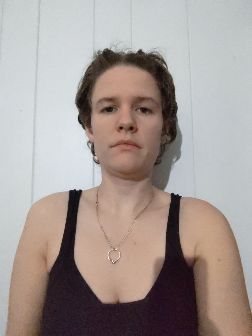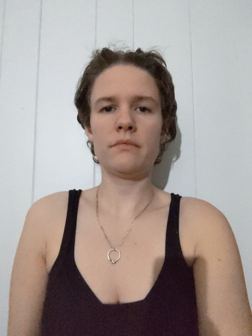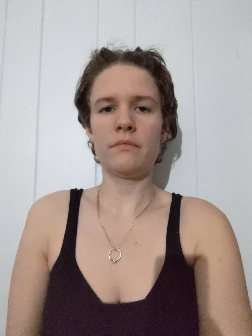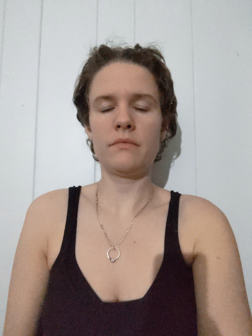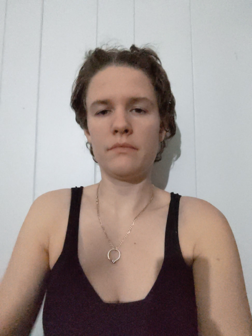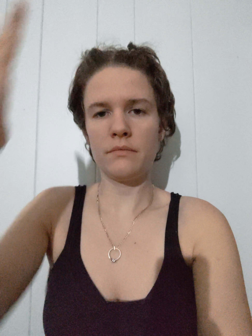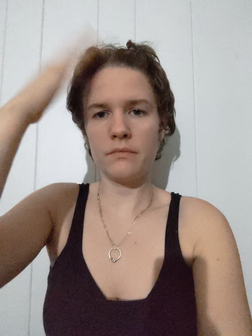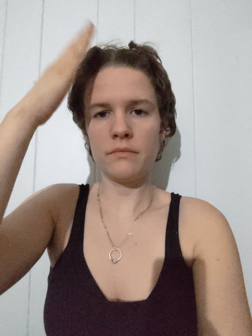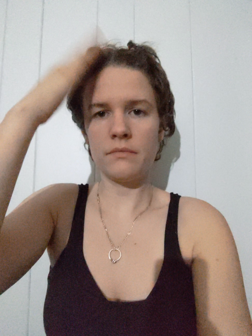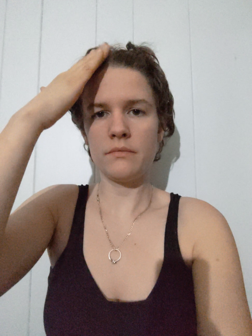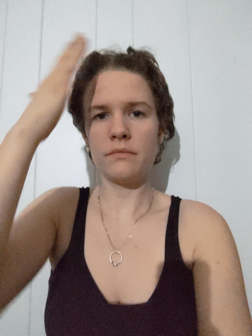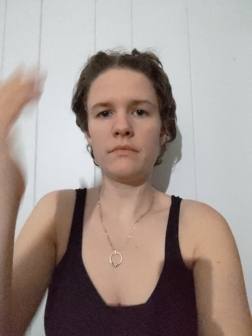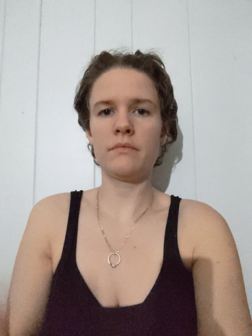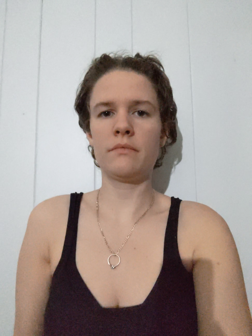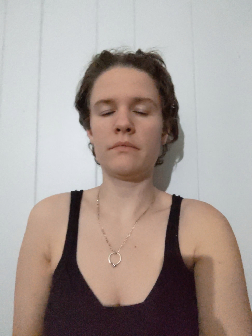hat